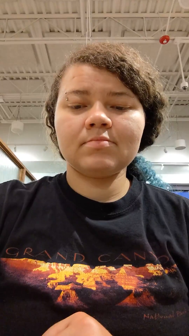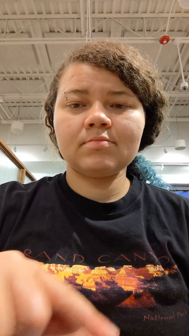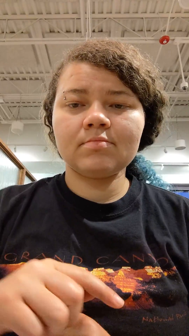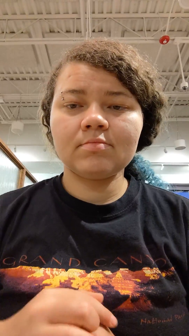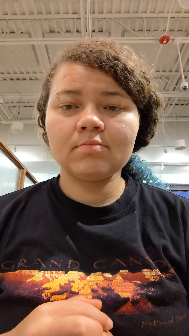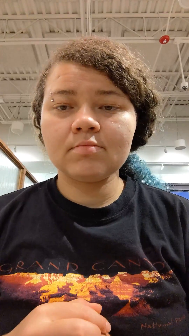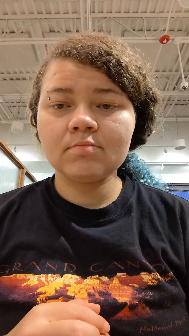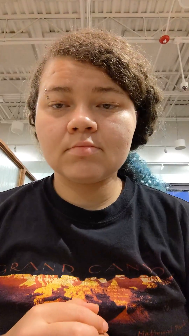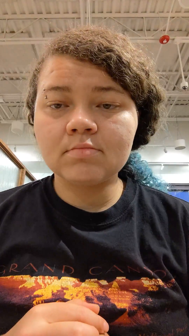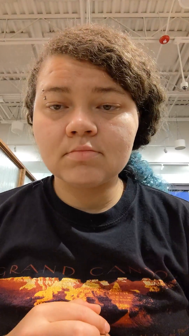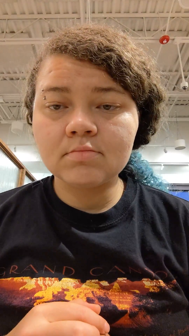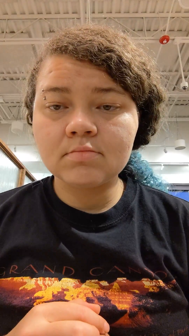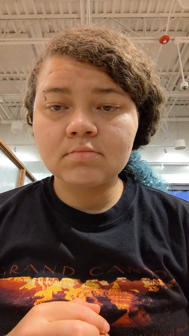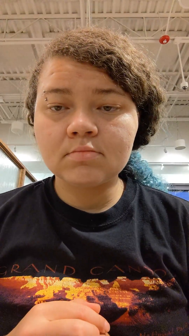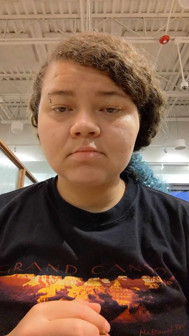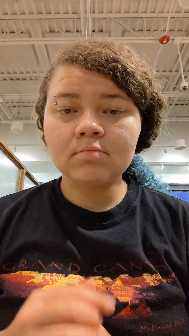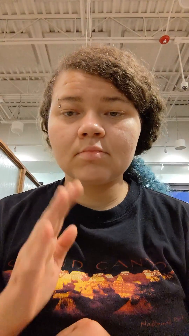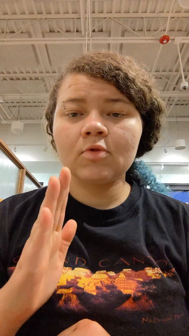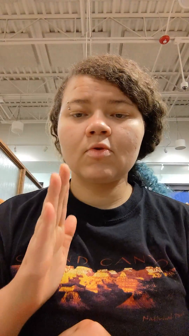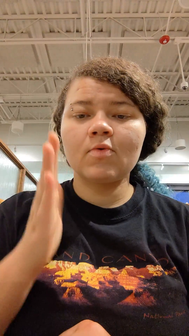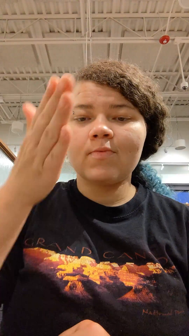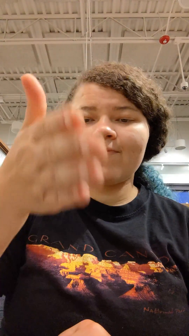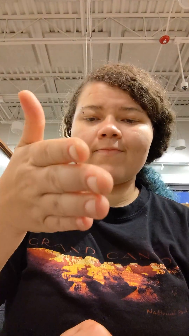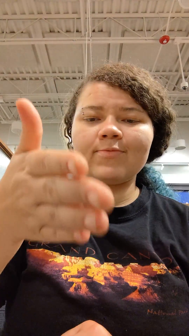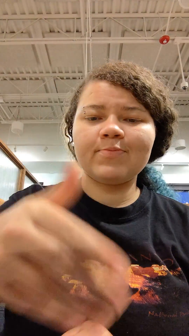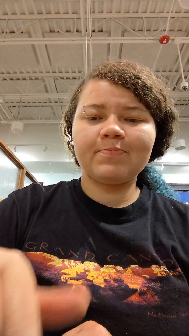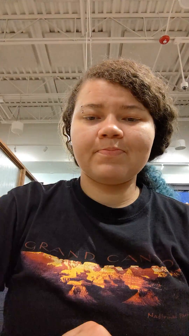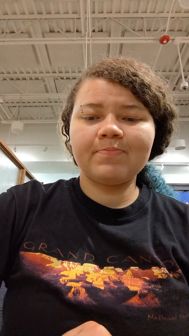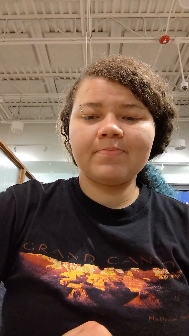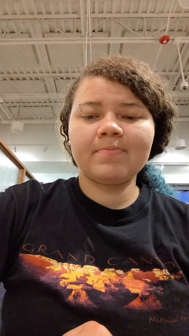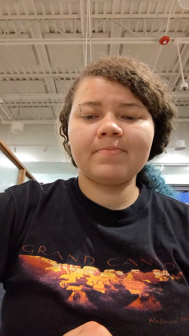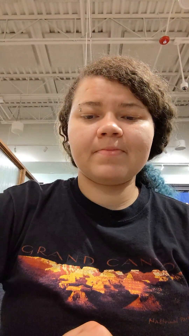over